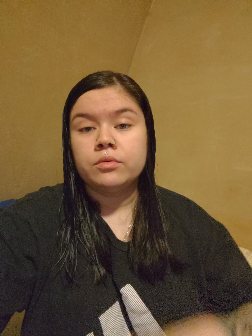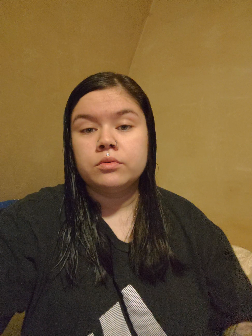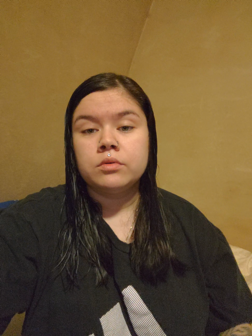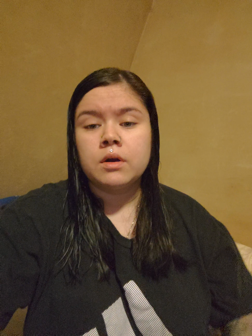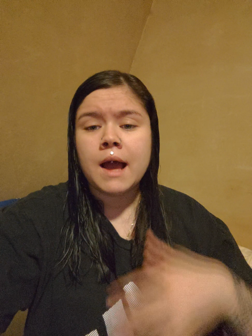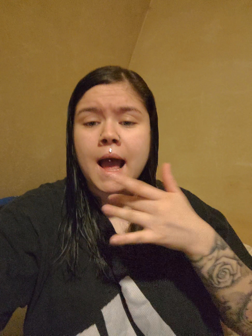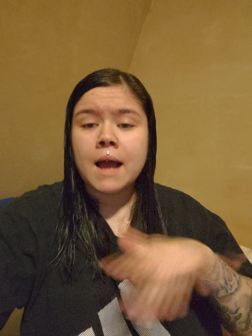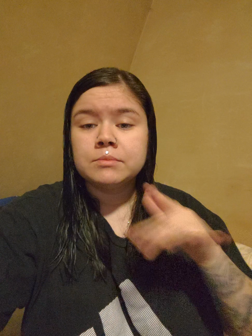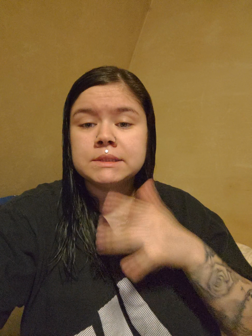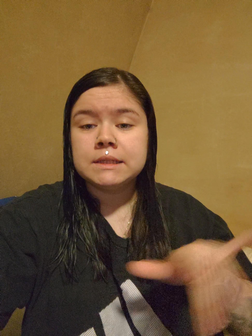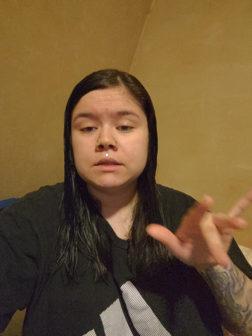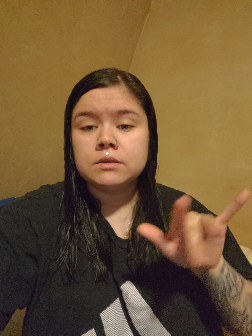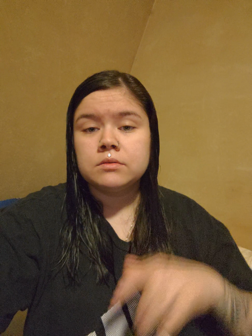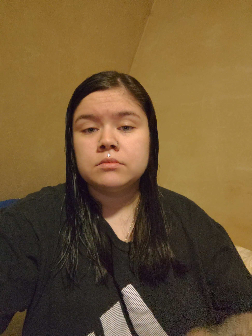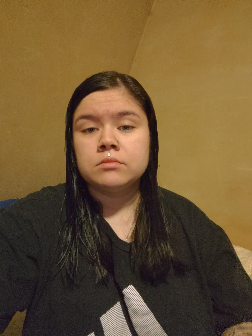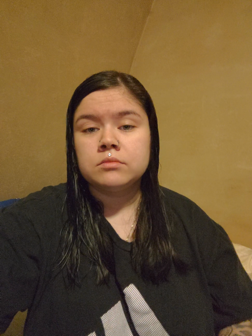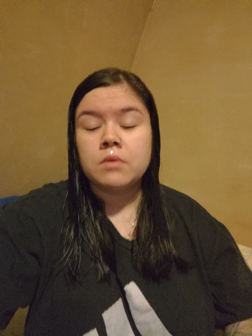empty